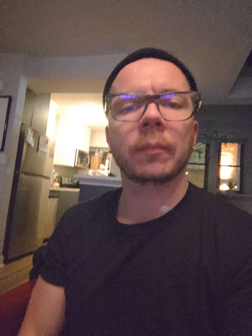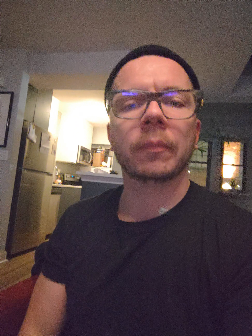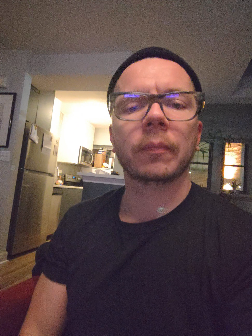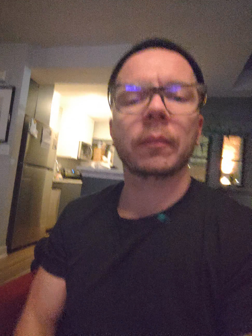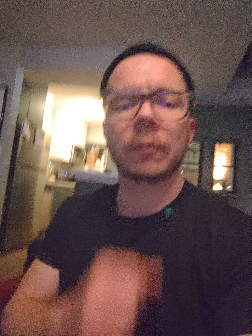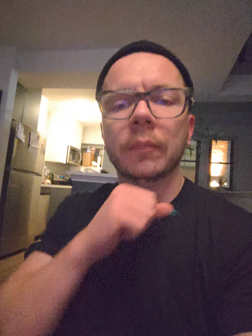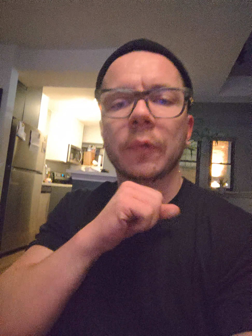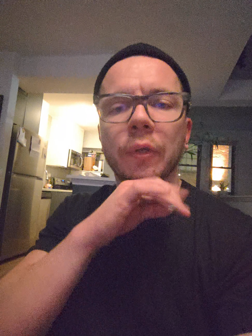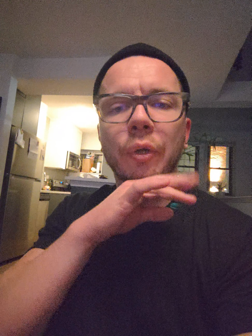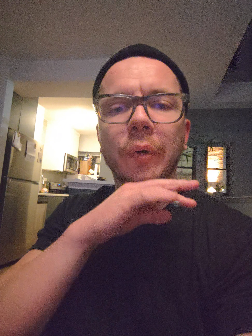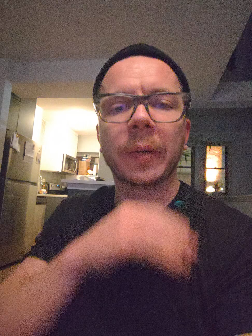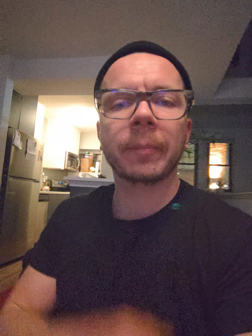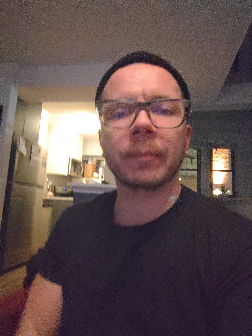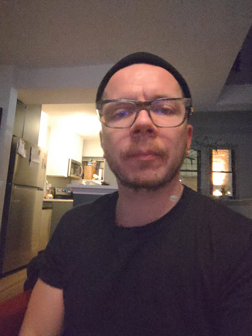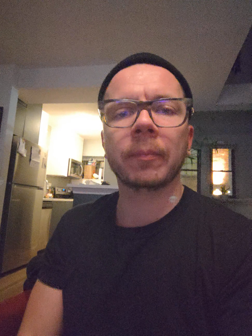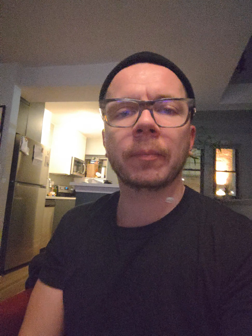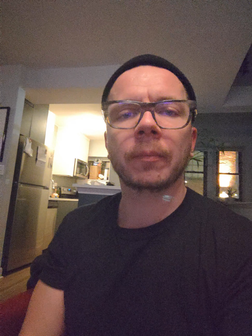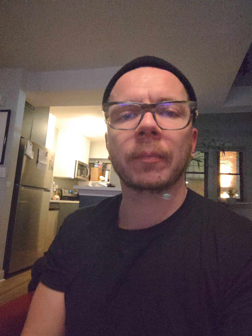dirty